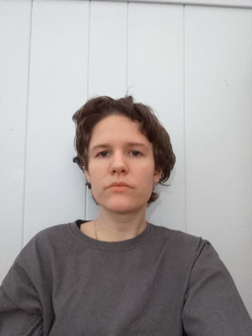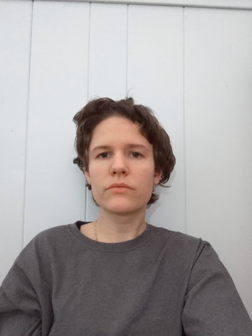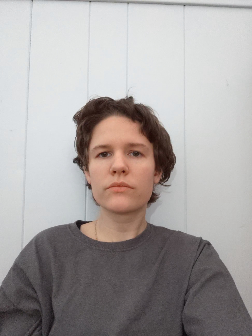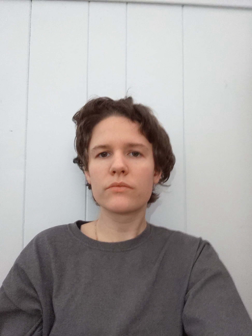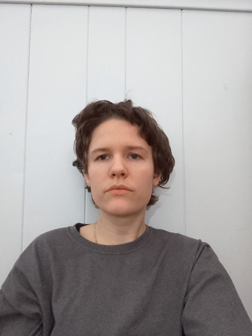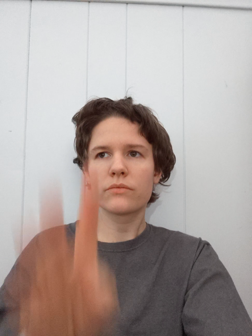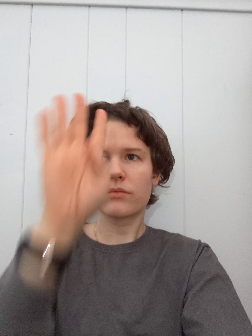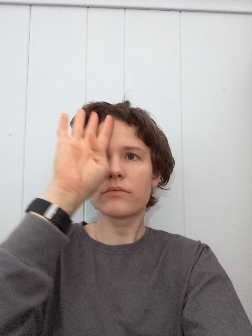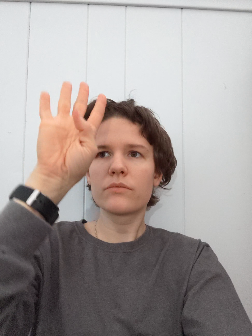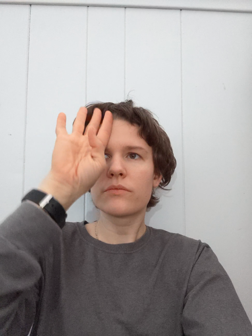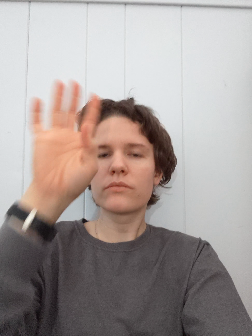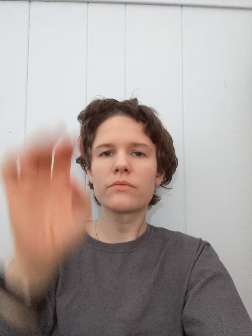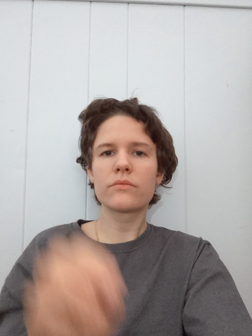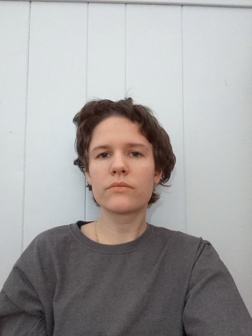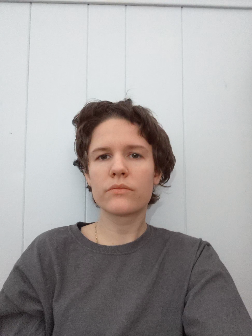fireman